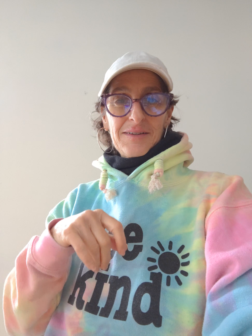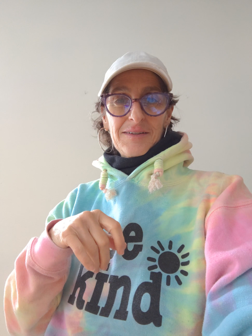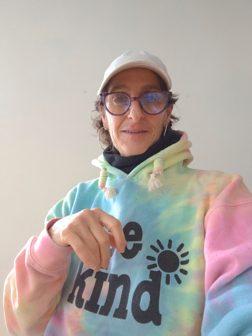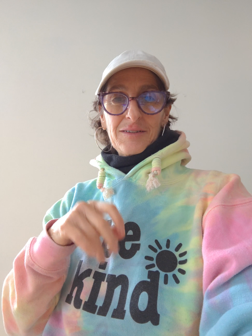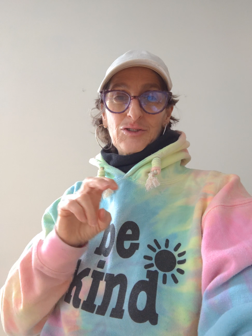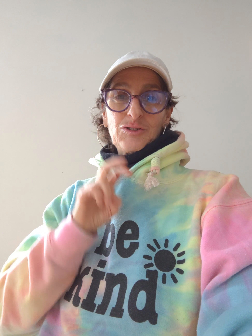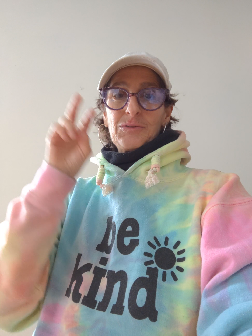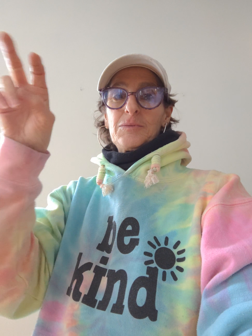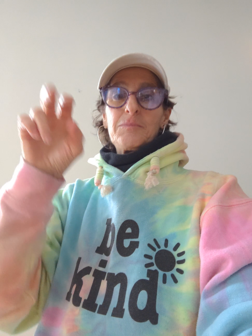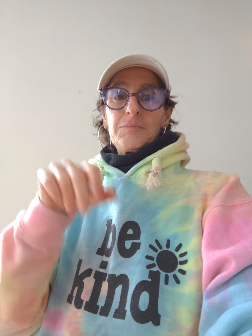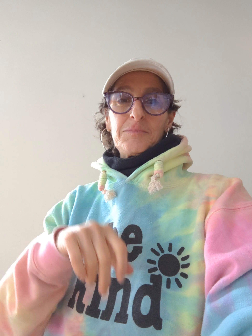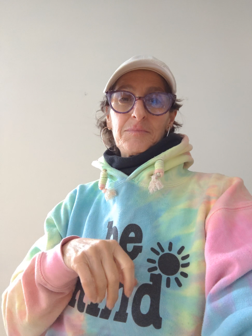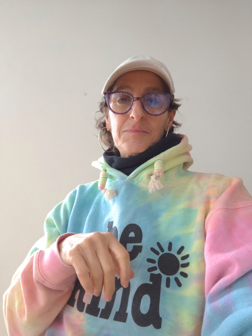jump